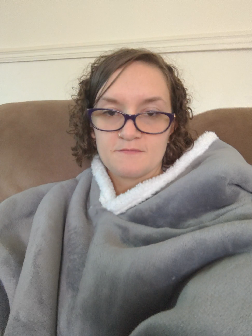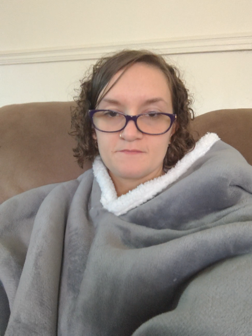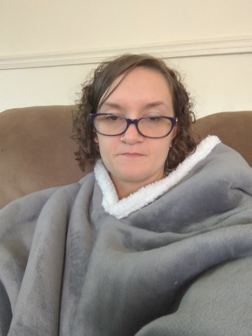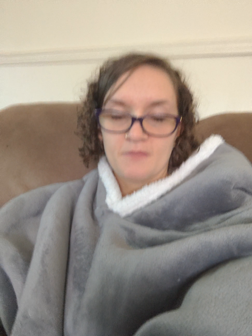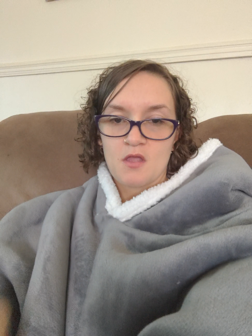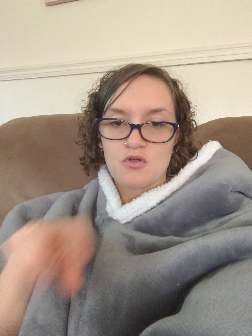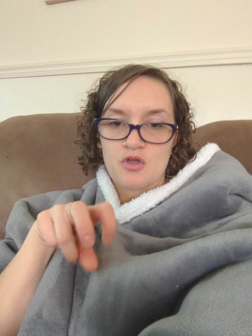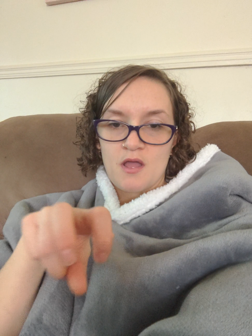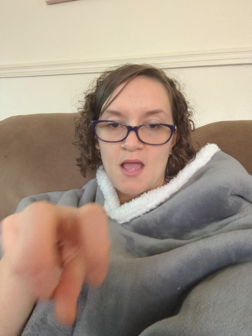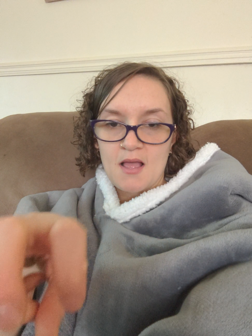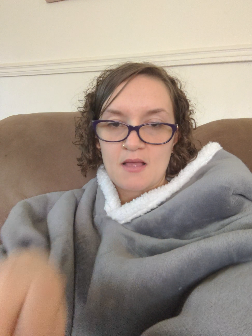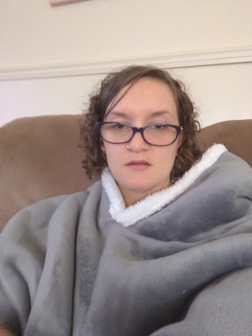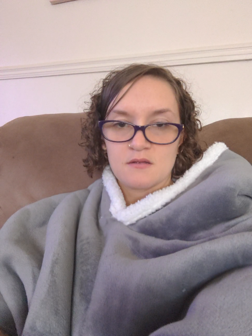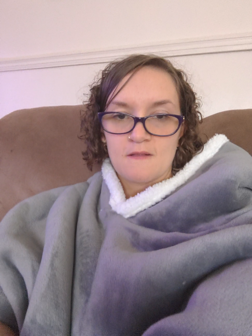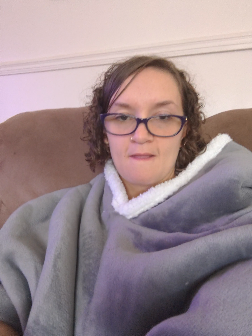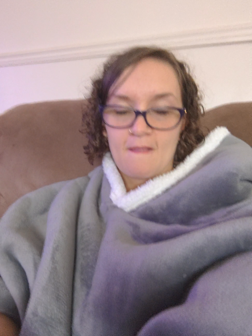ride